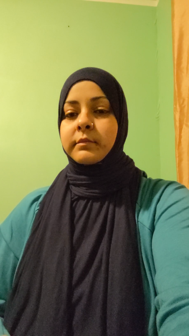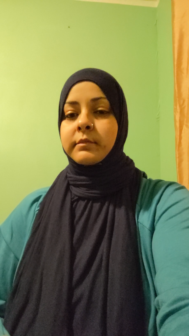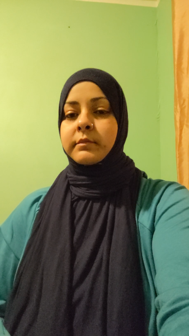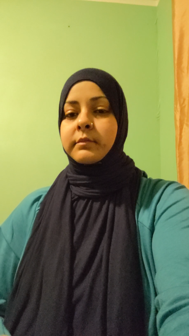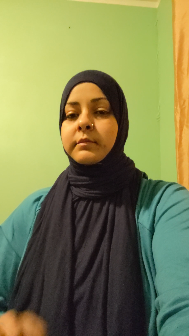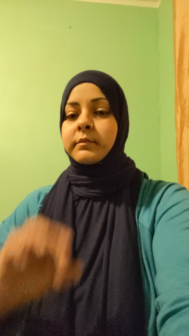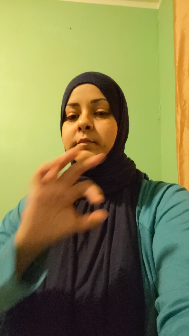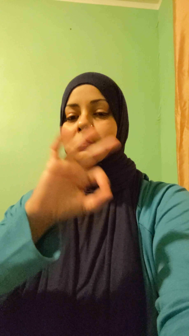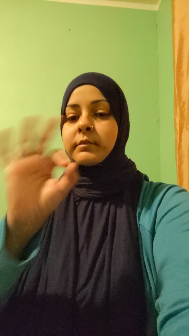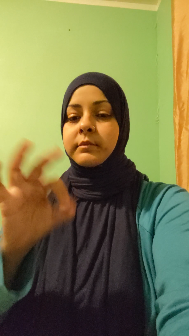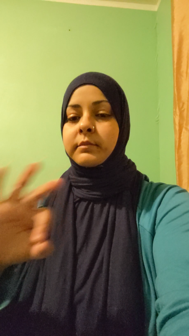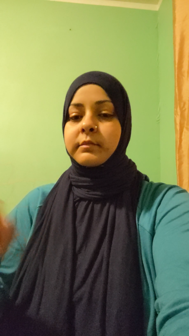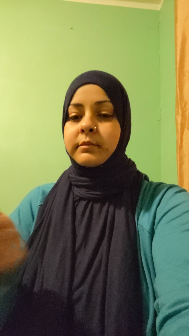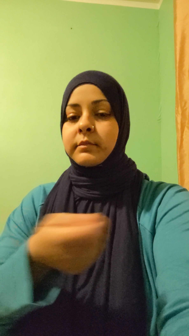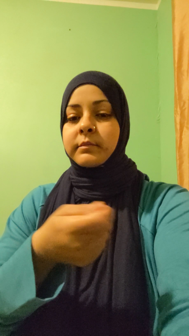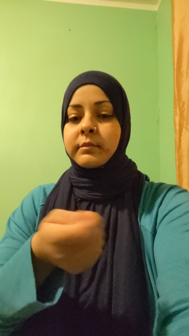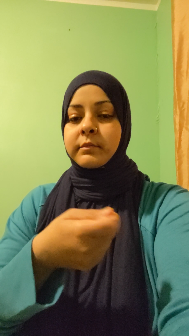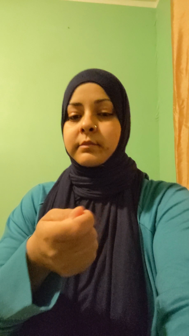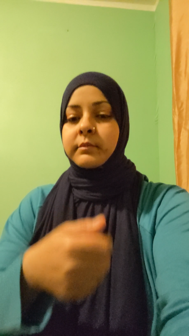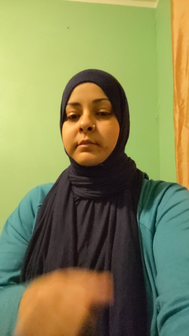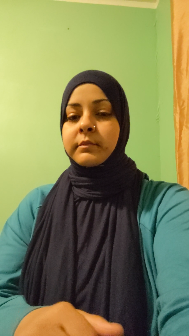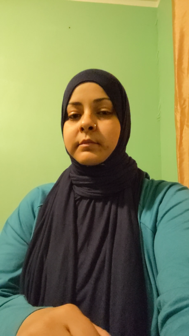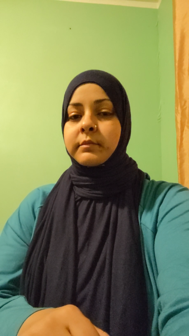hose